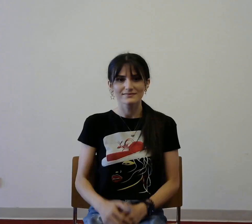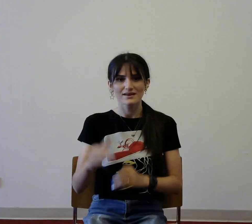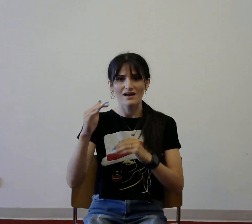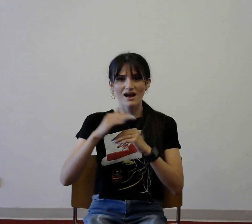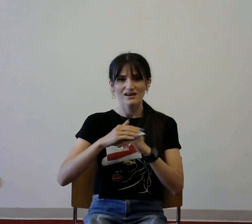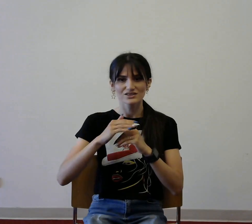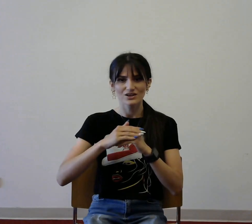axşam